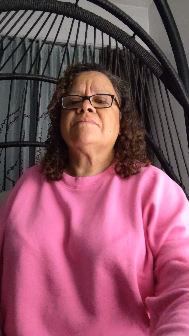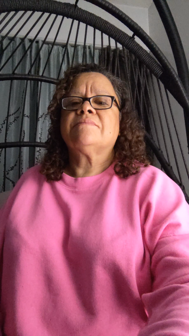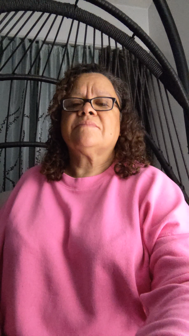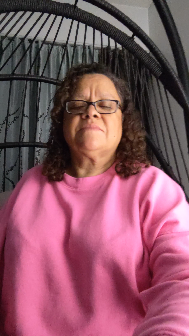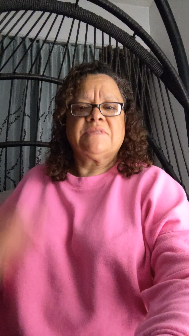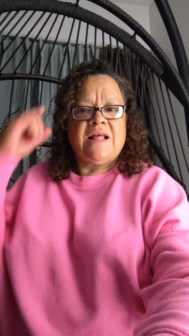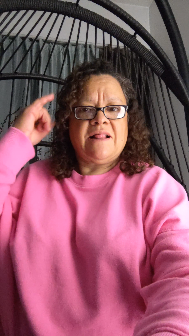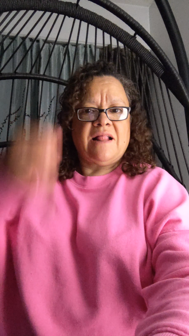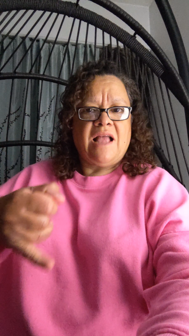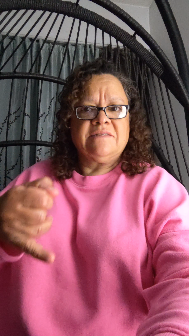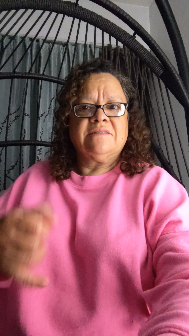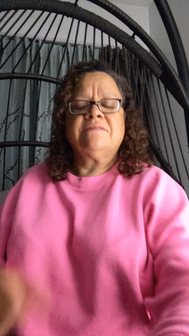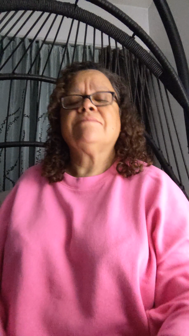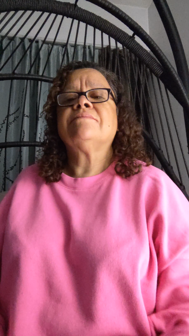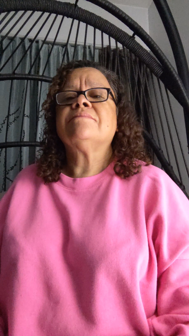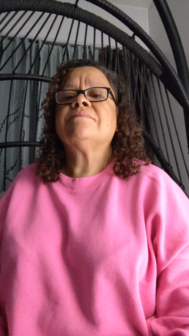last